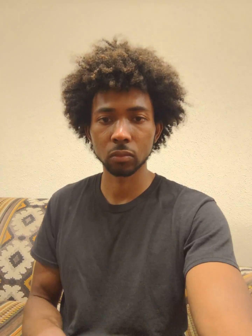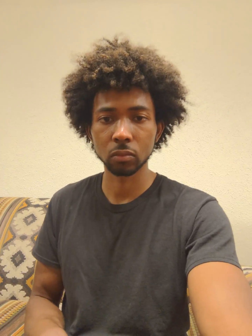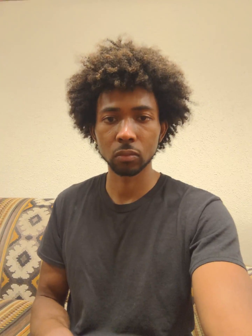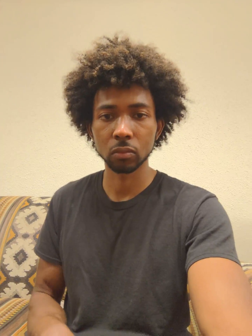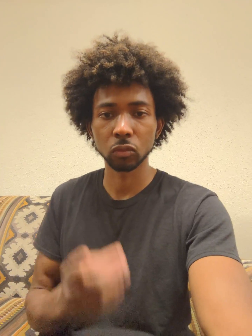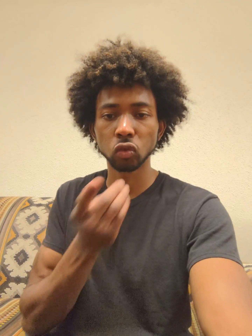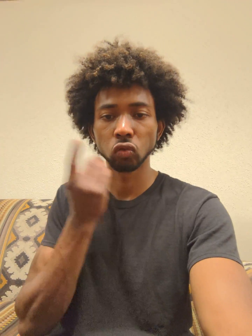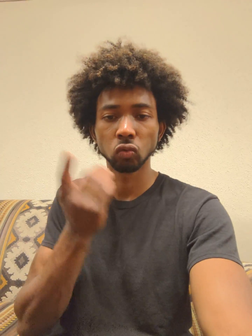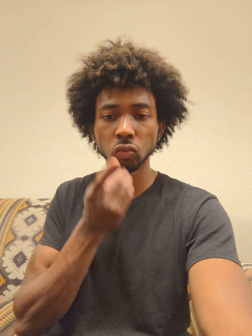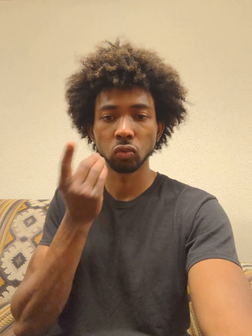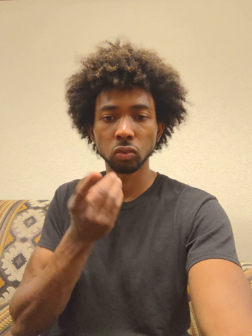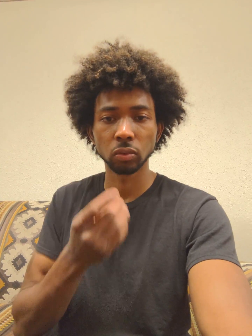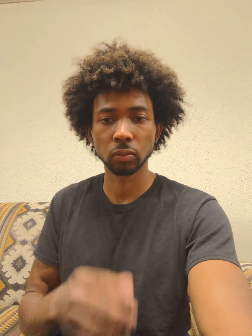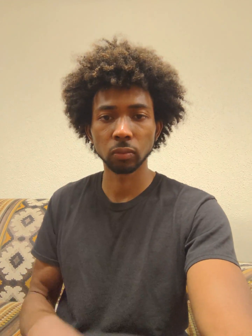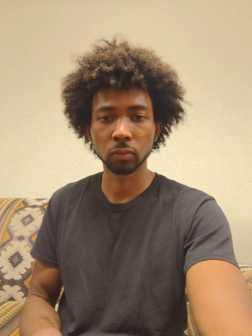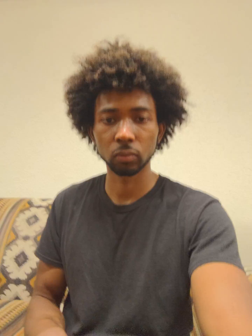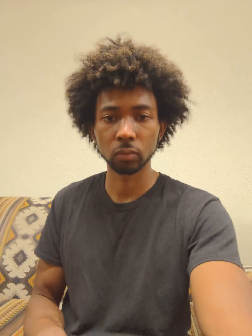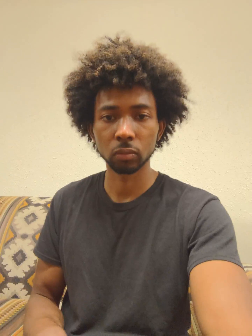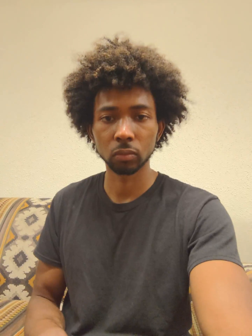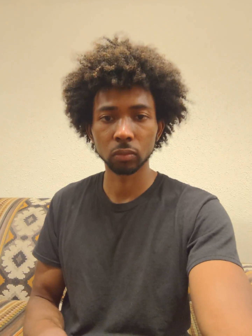dinner